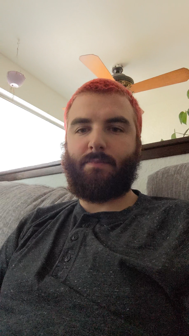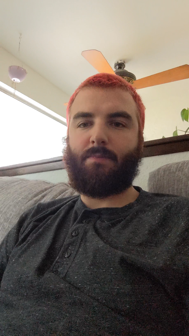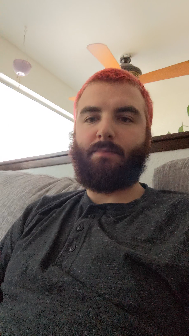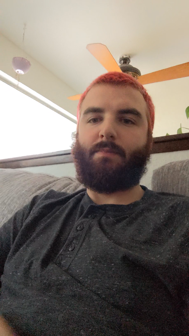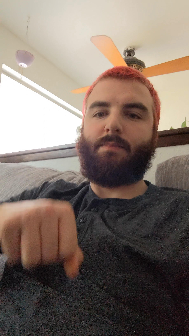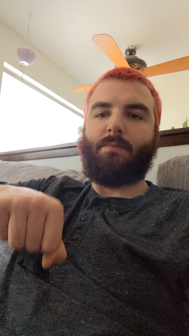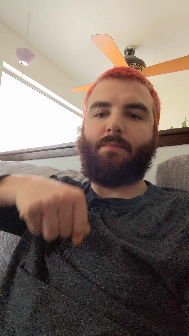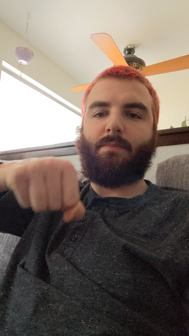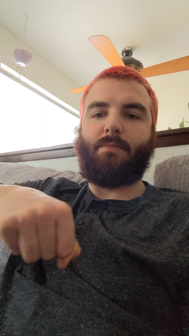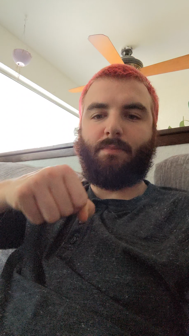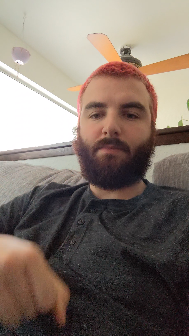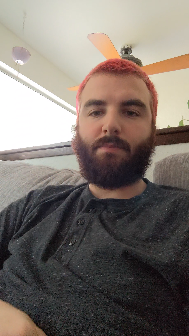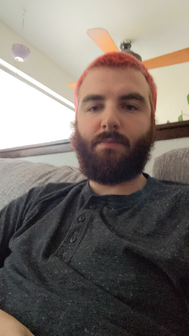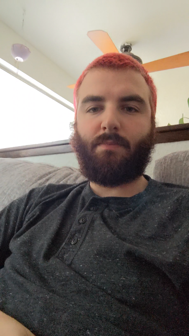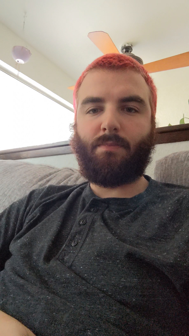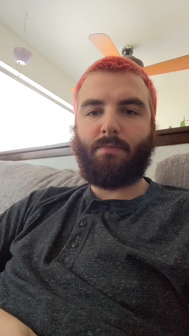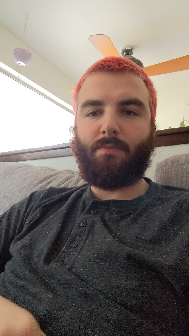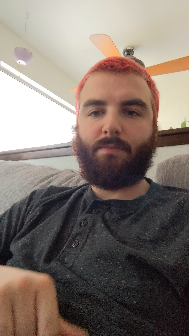bicycle